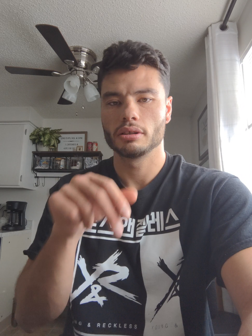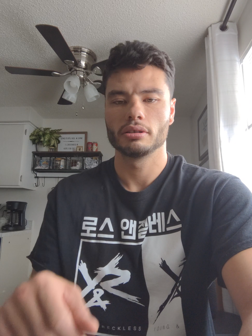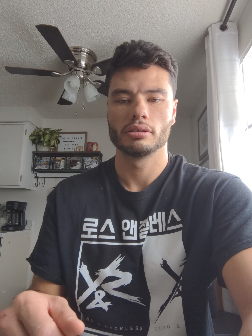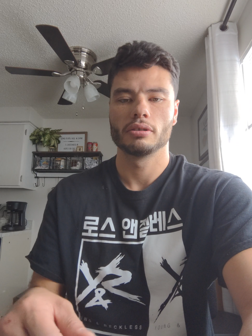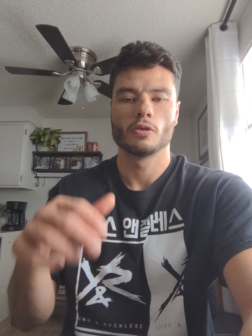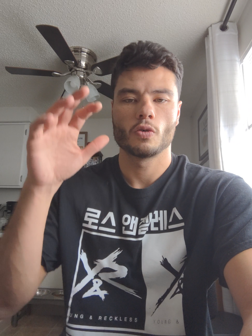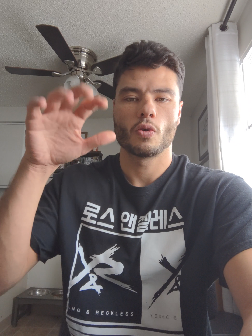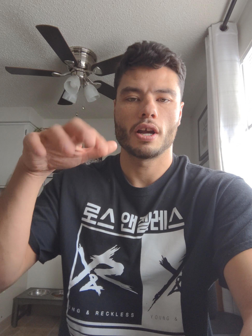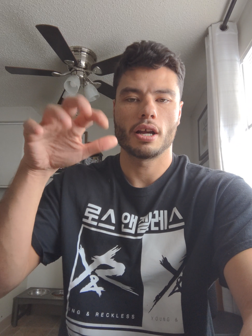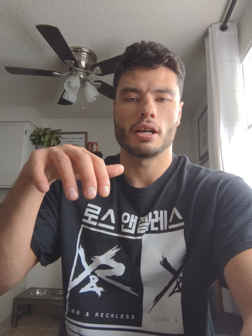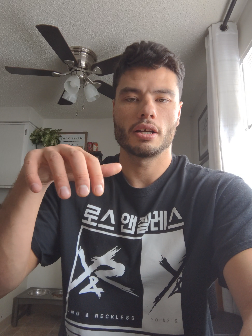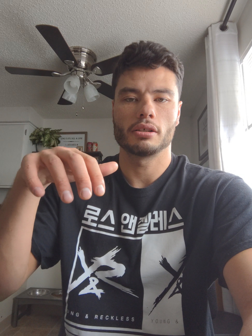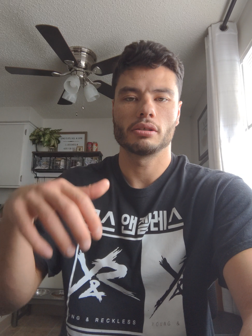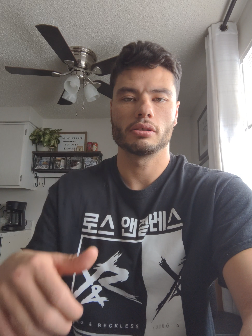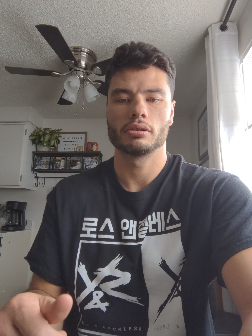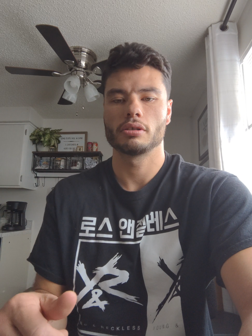rain